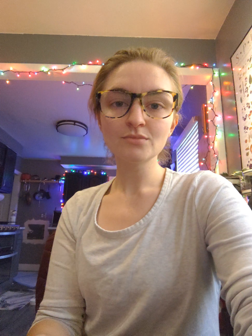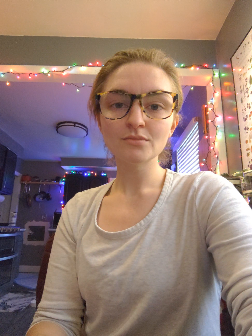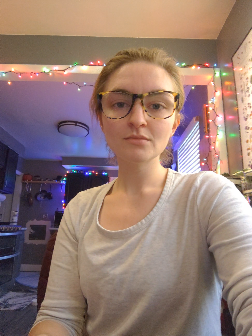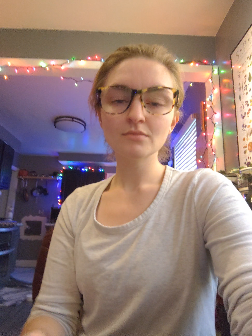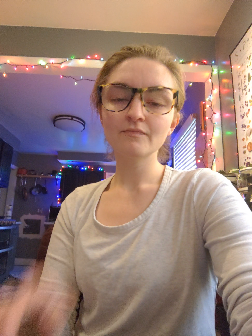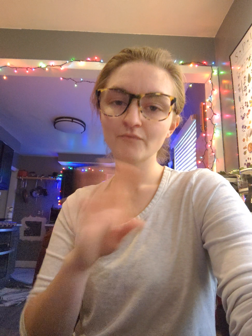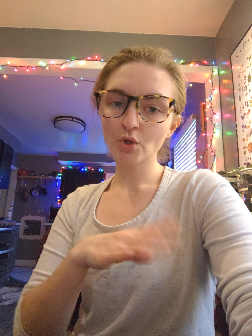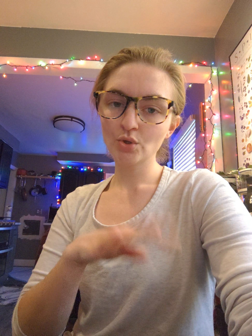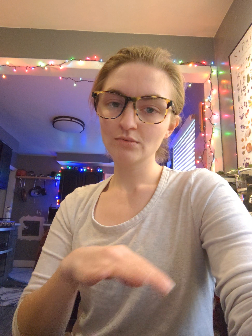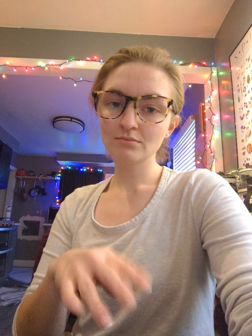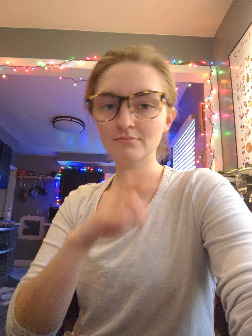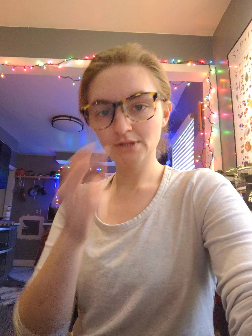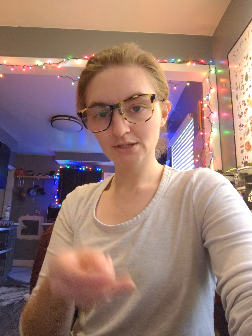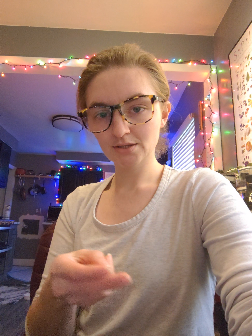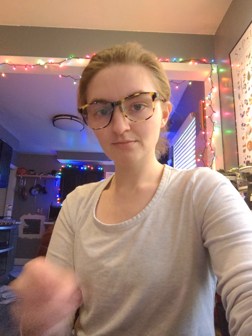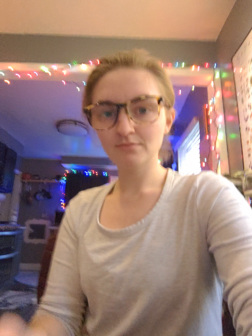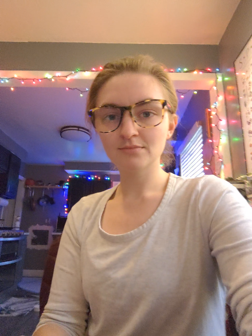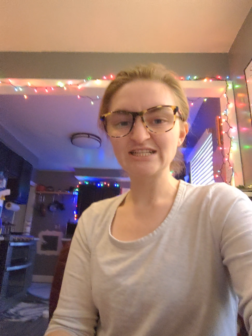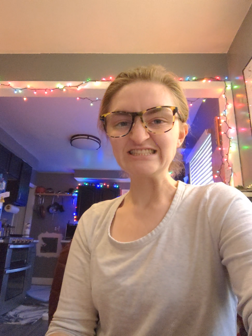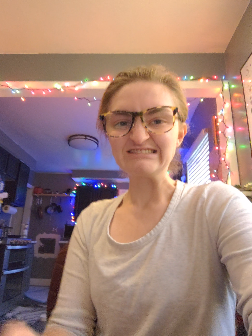fall